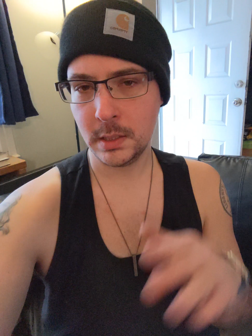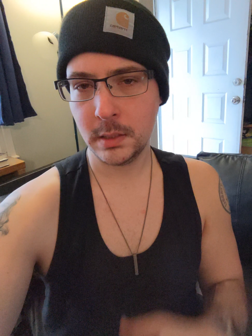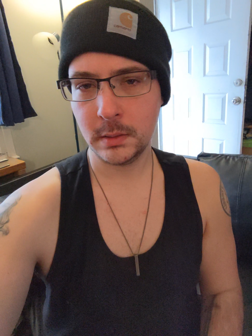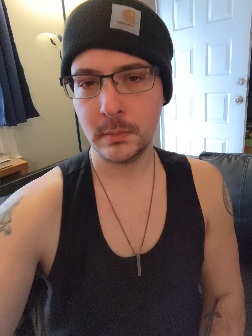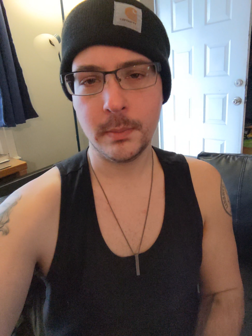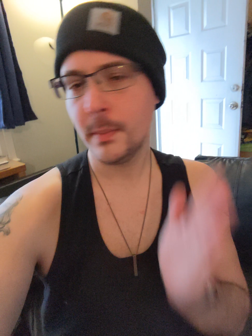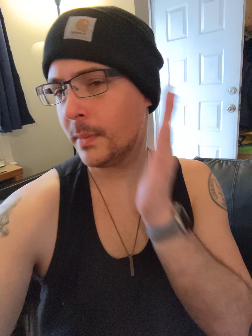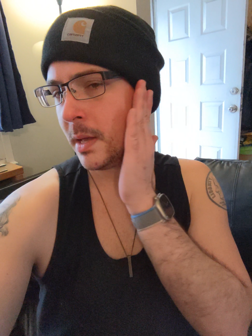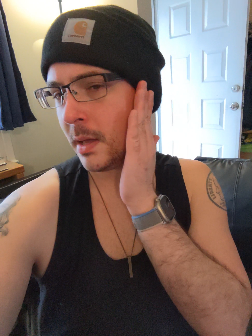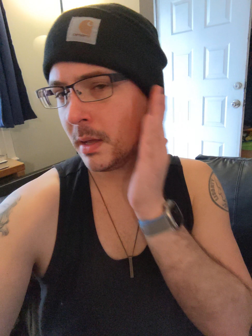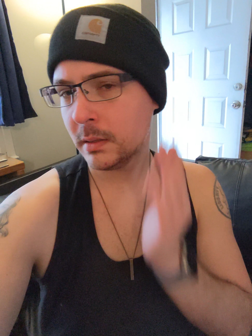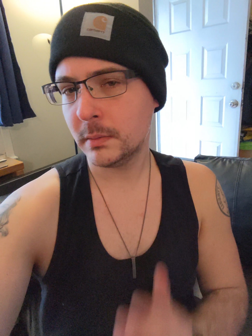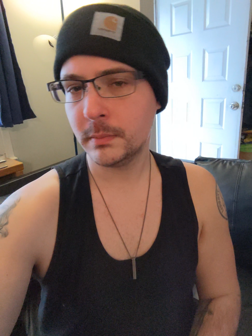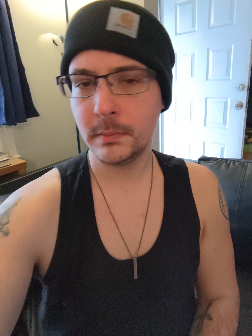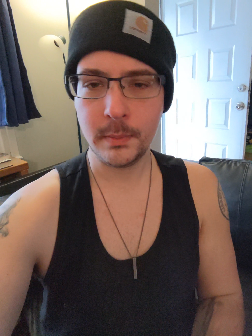bed